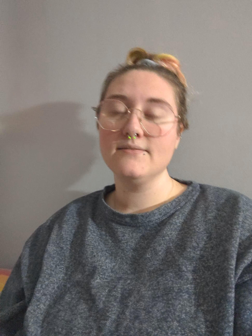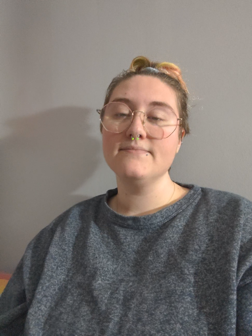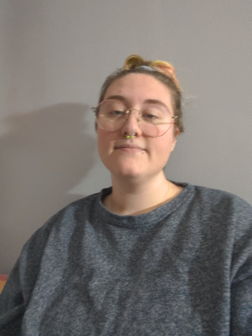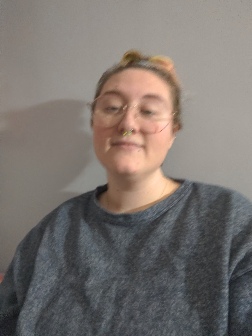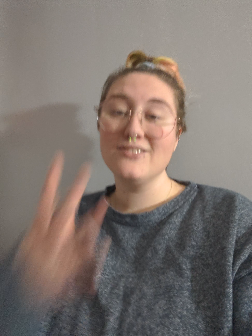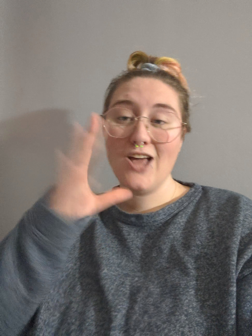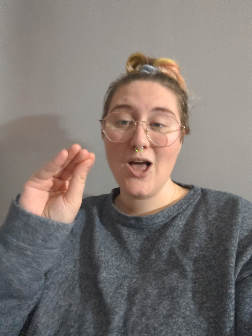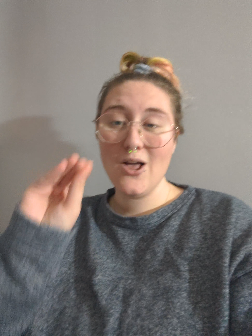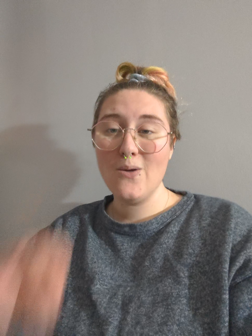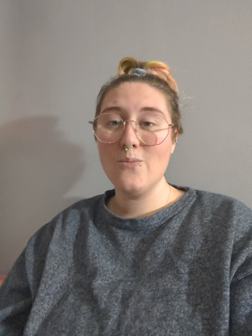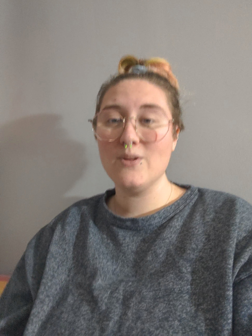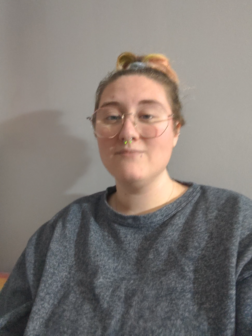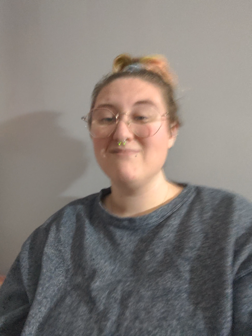go